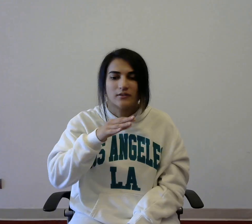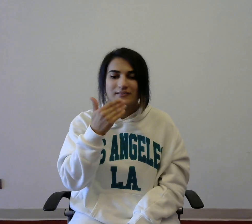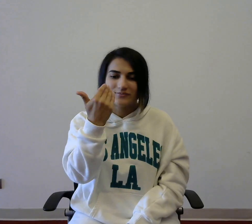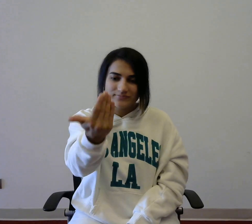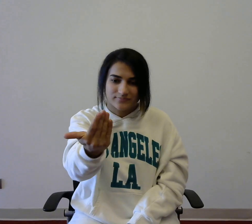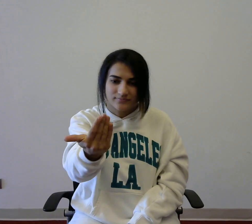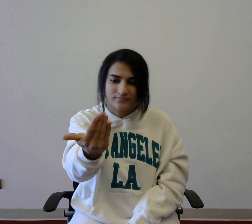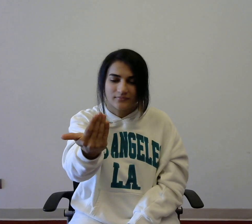siz